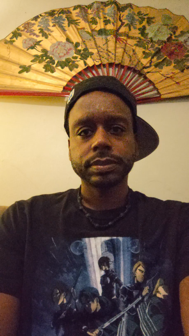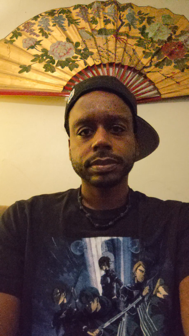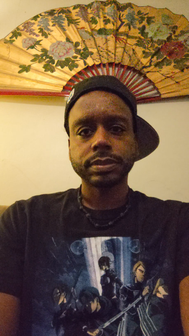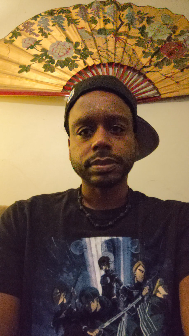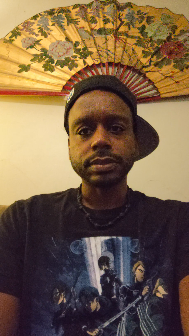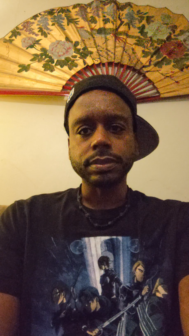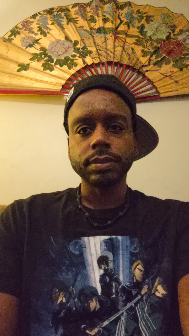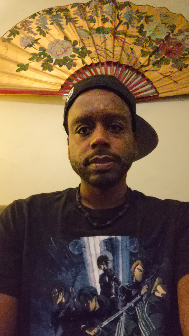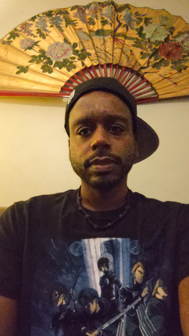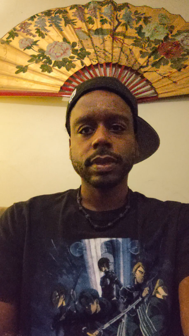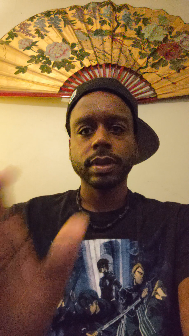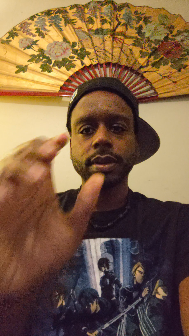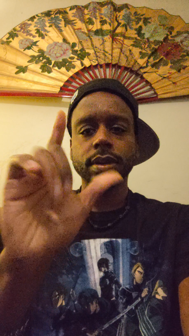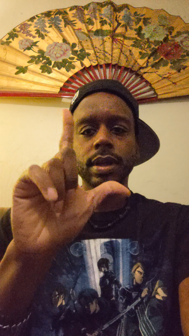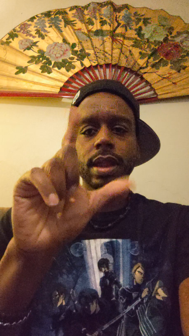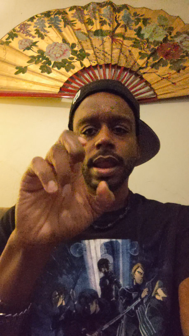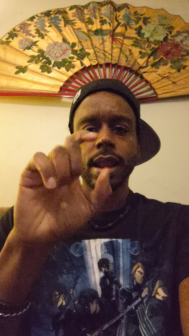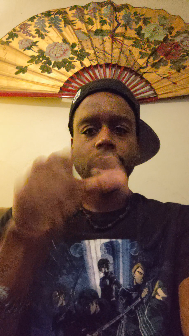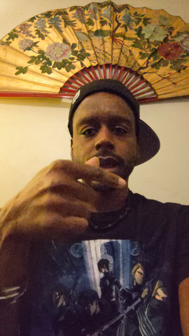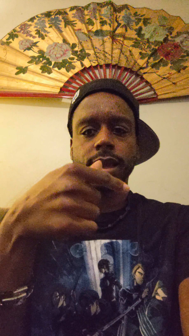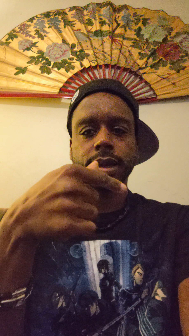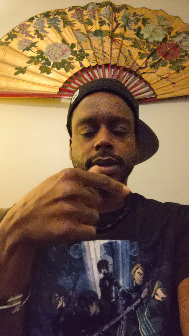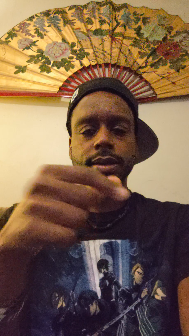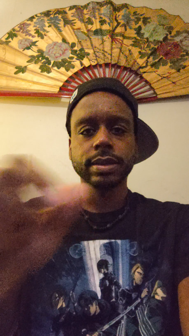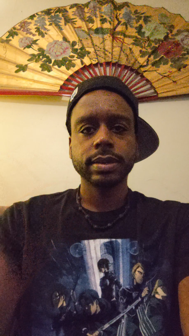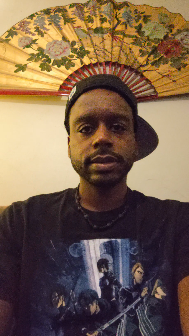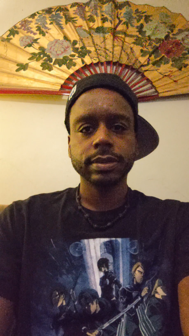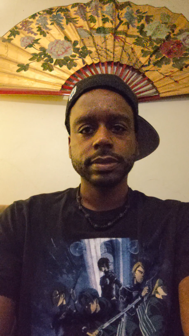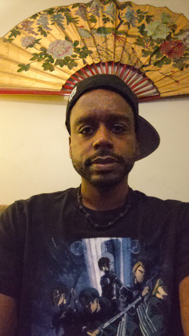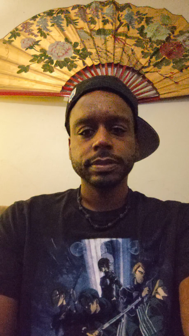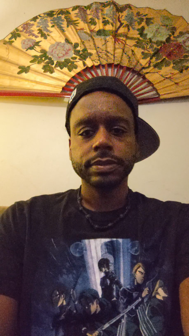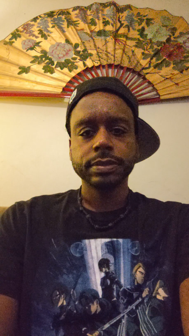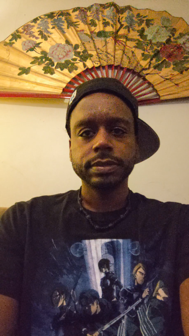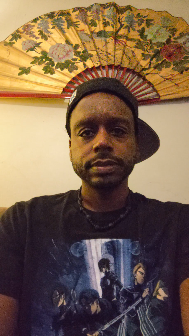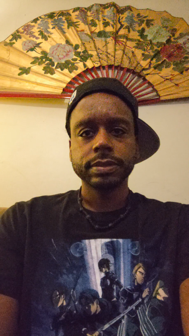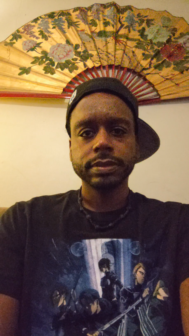leg